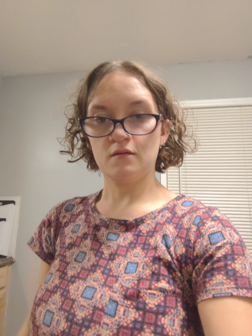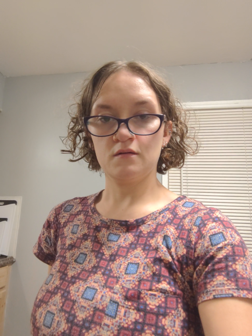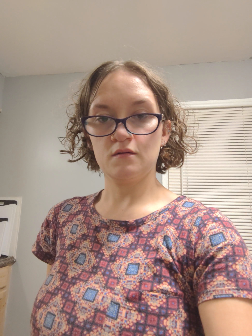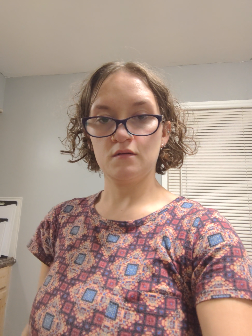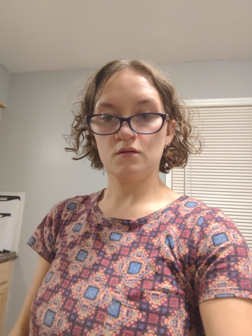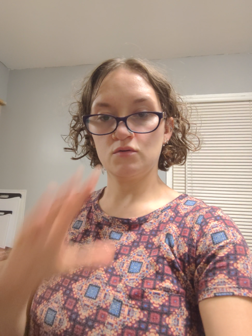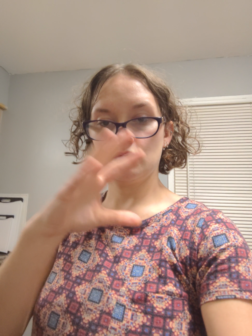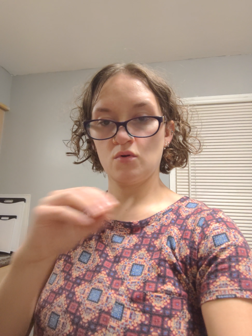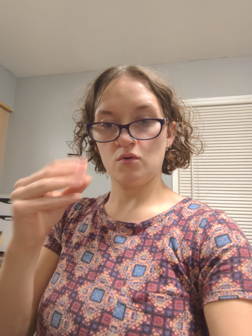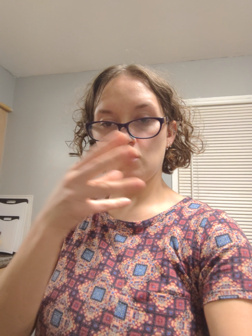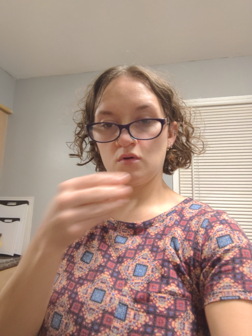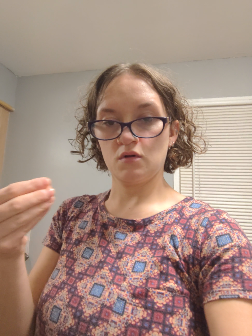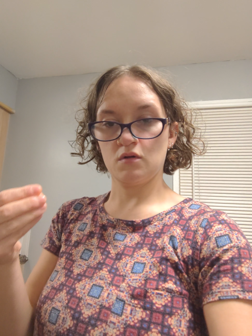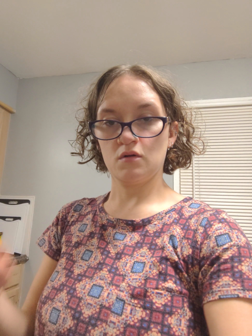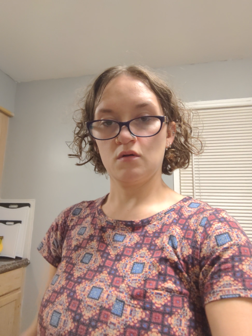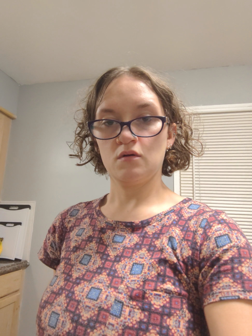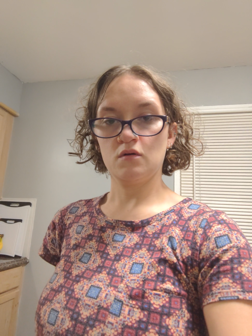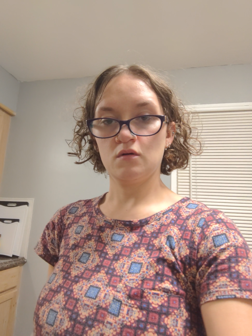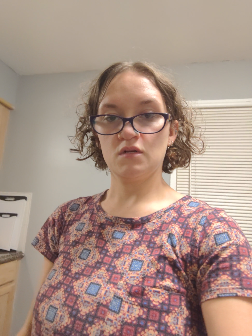story